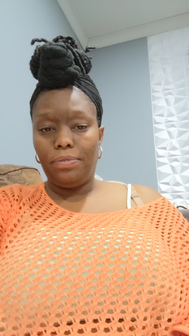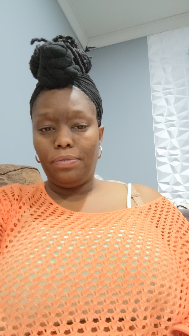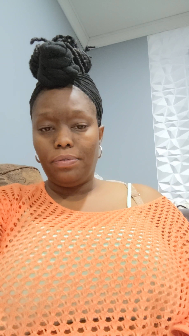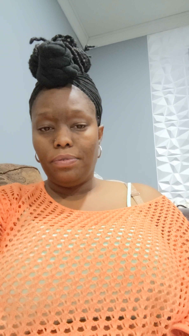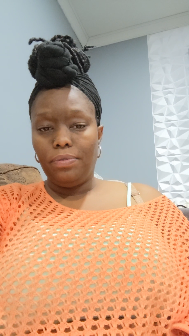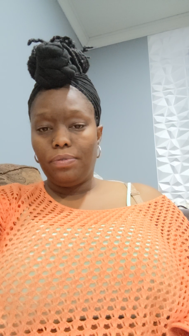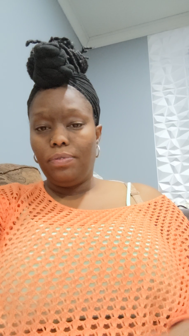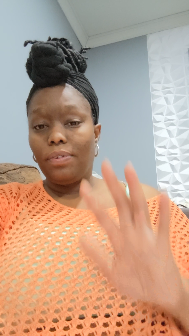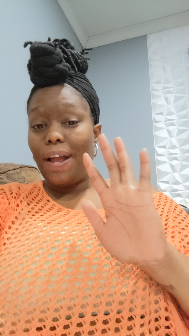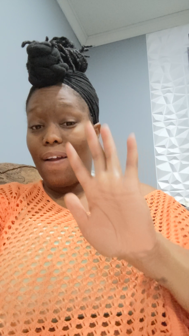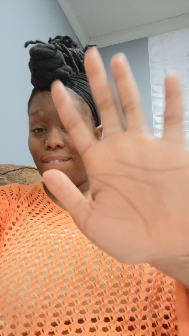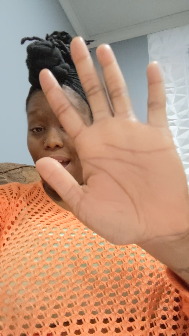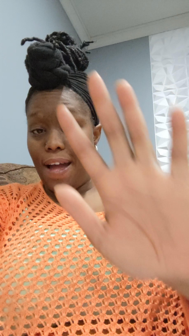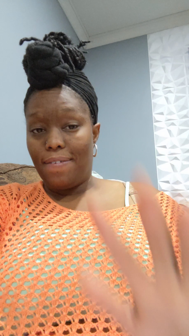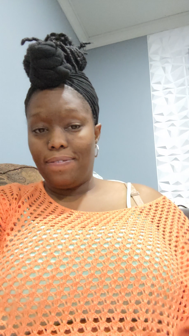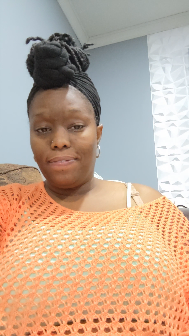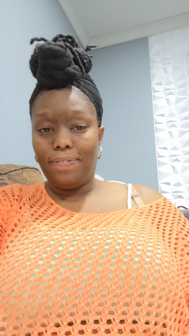give me five